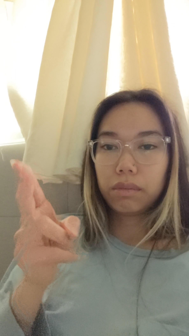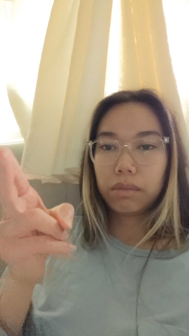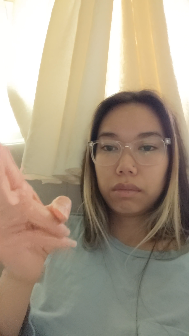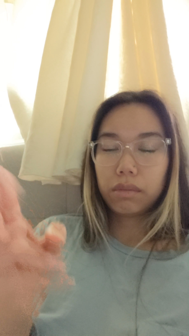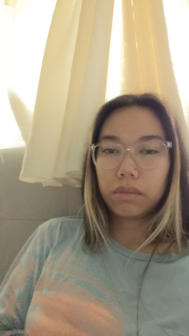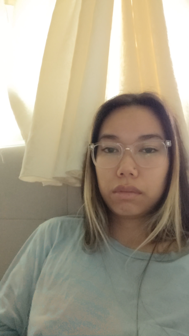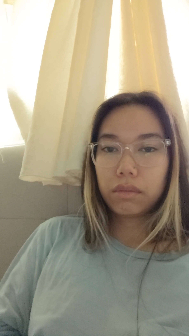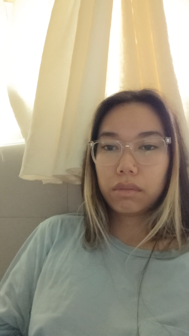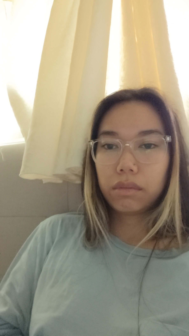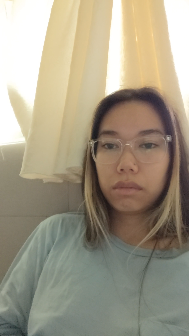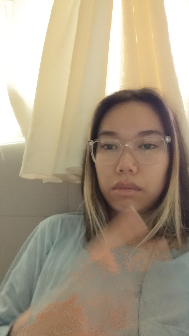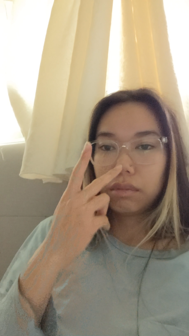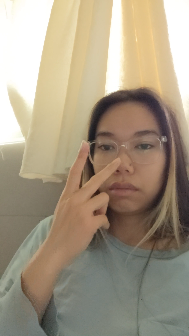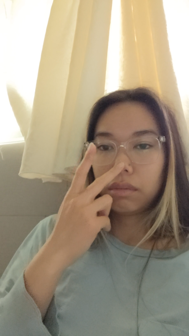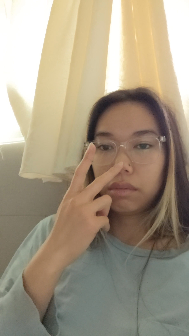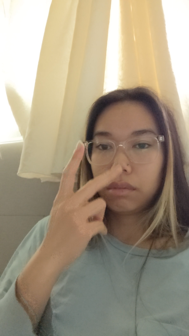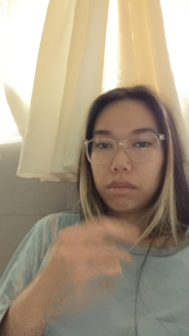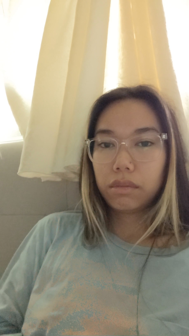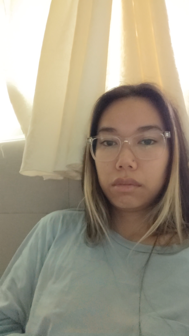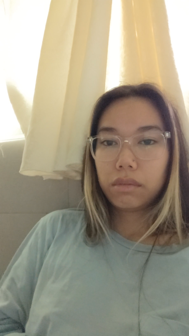penis